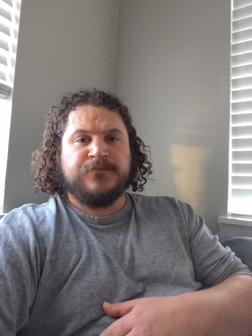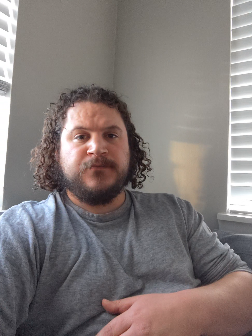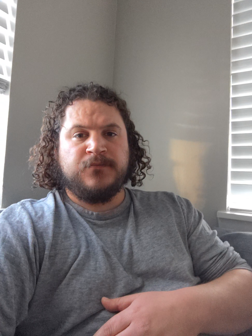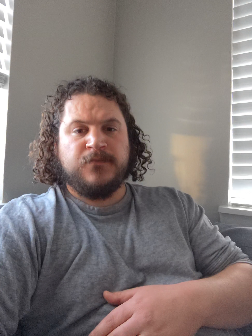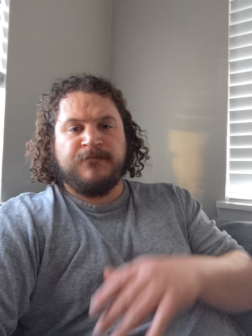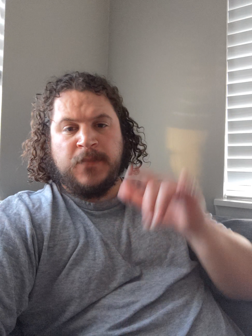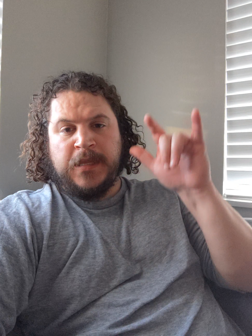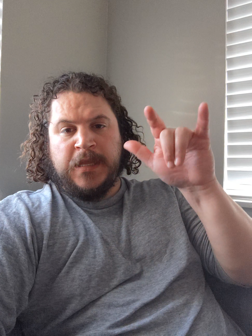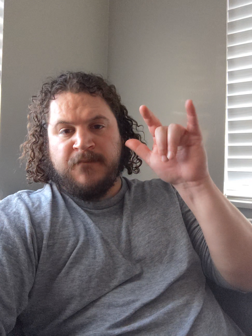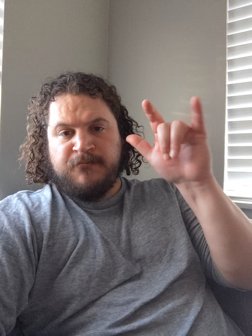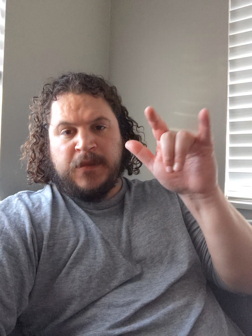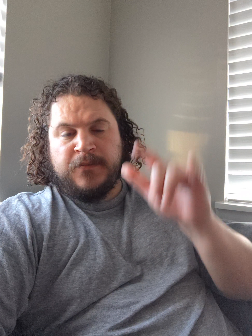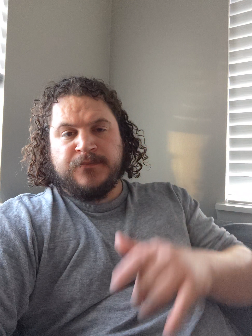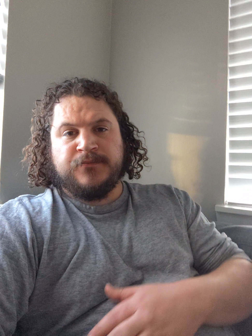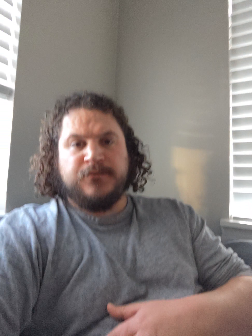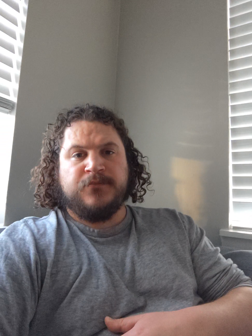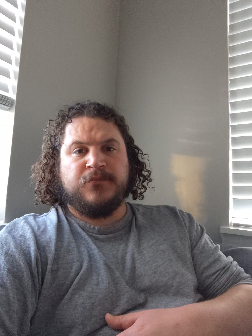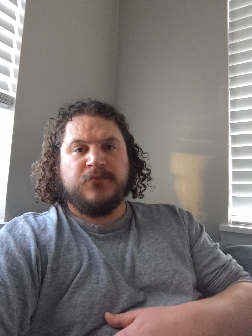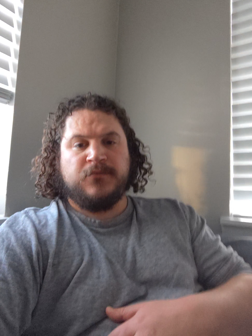airplane